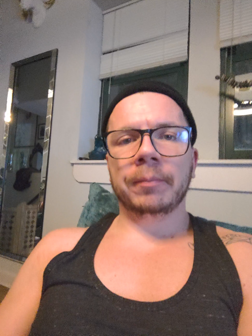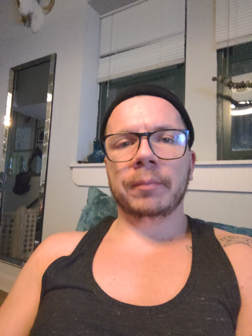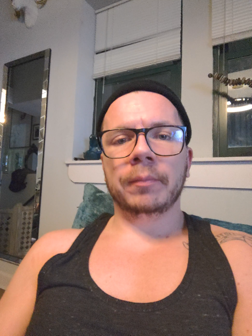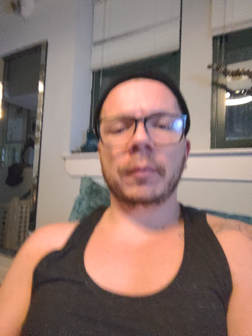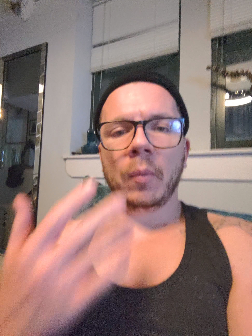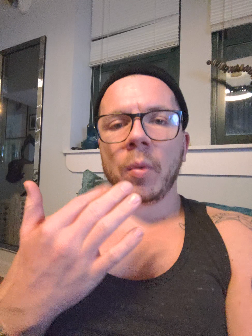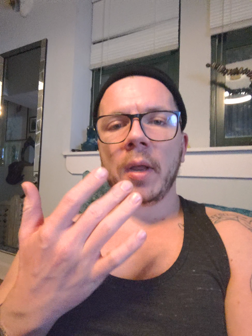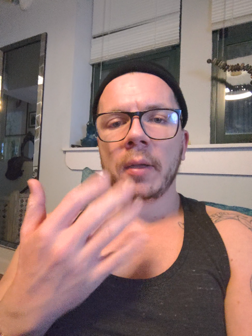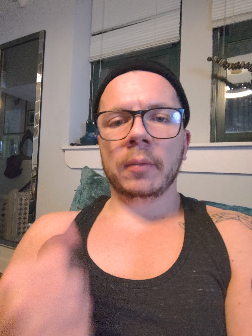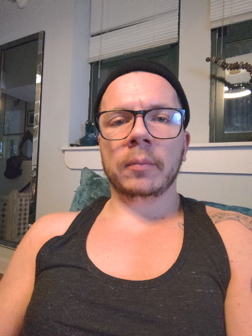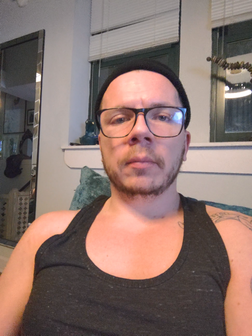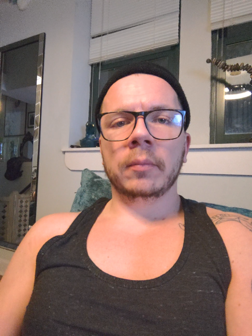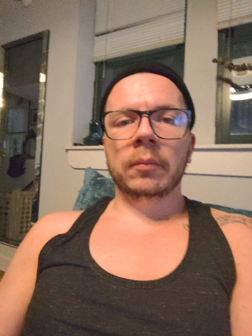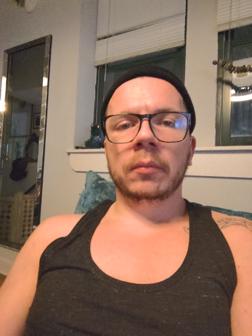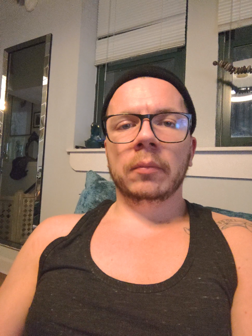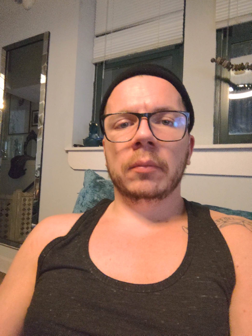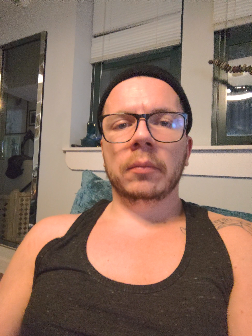wait